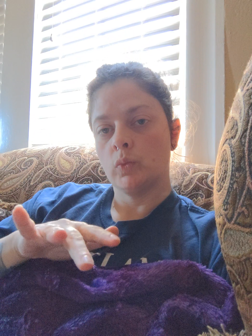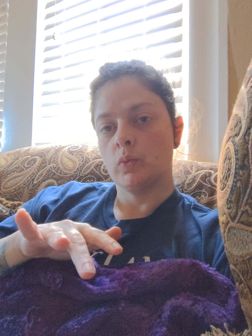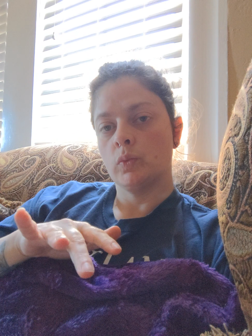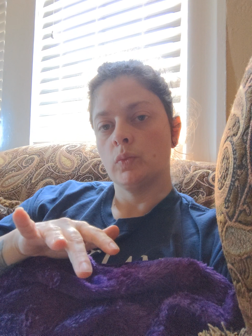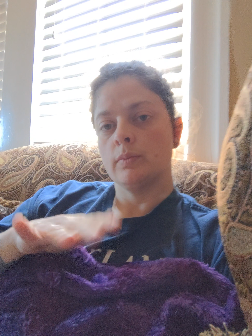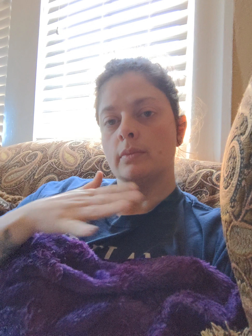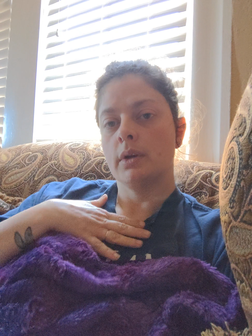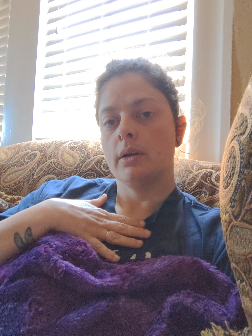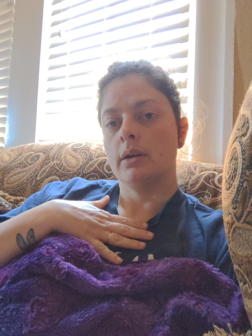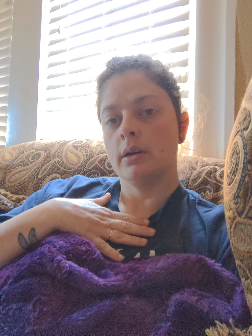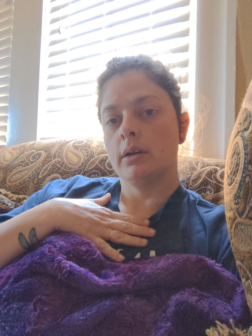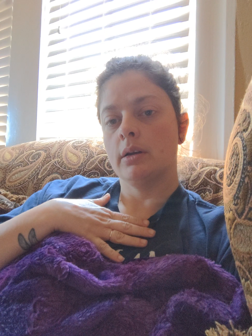my